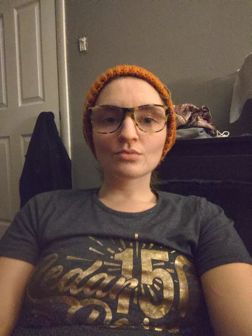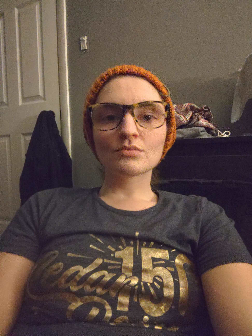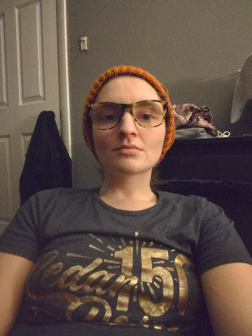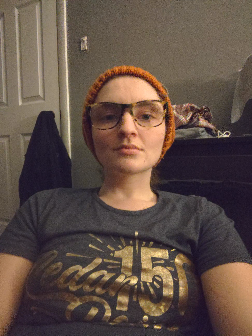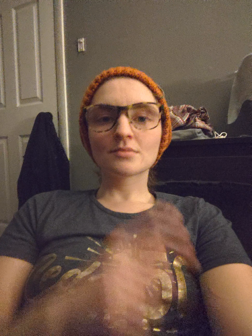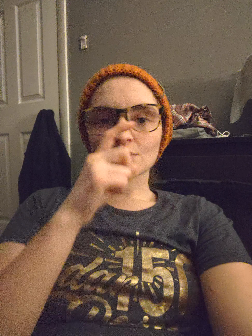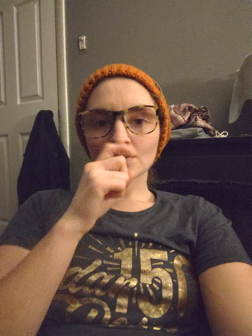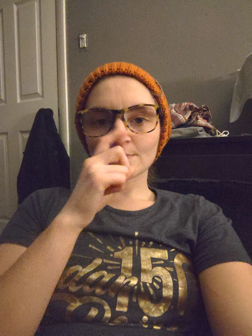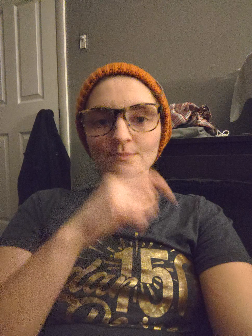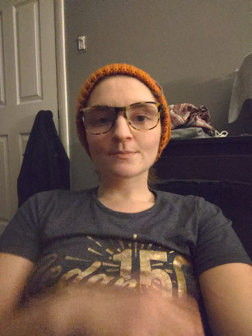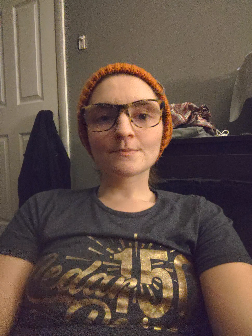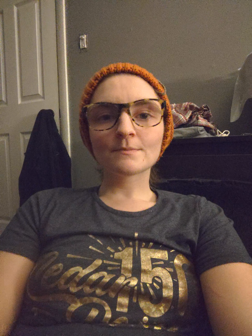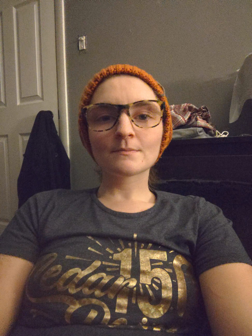doll